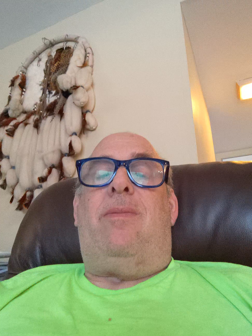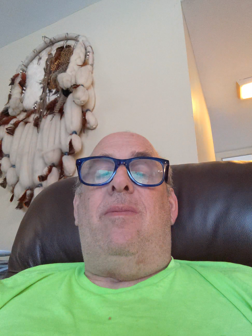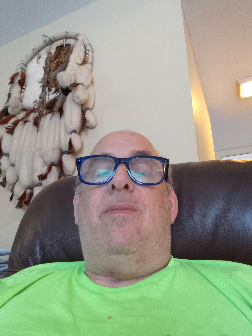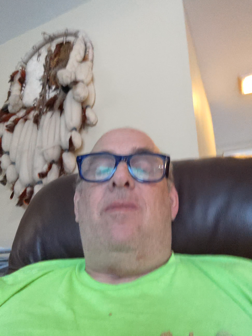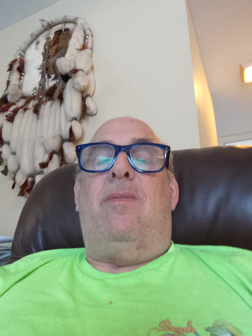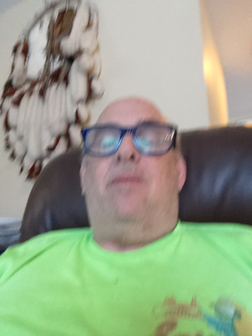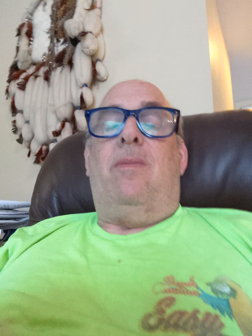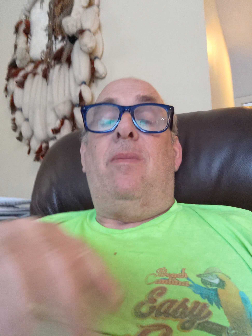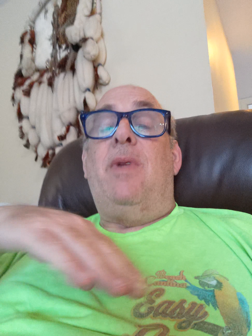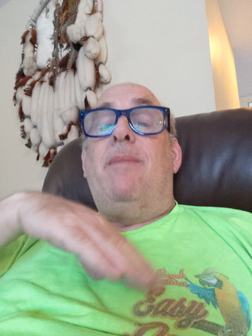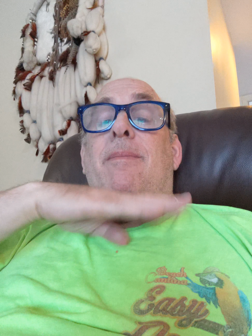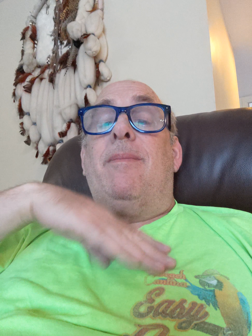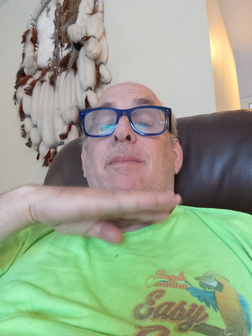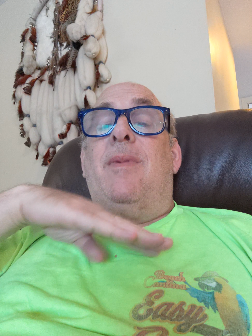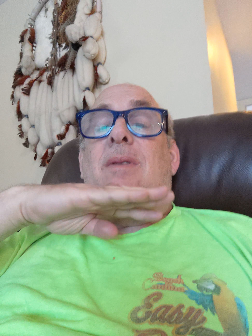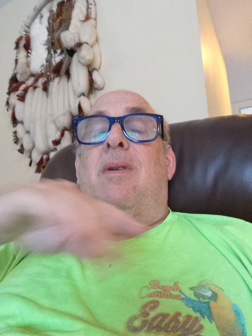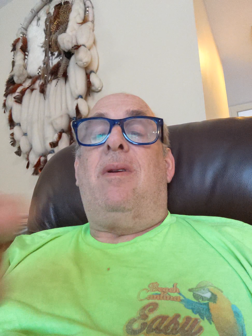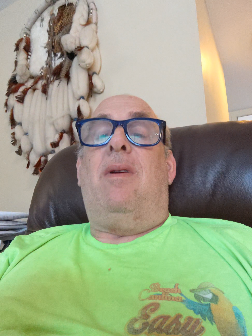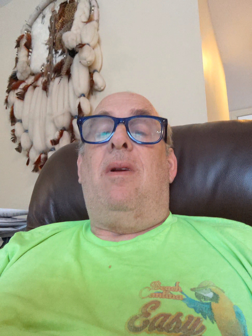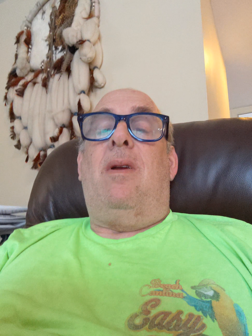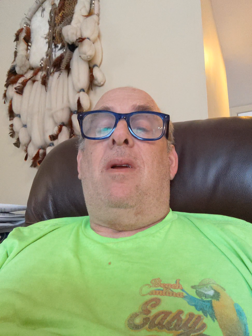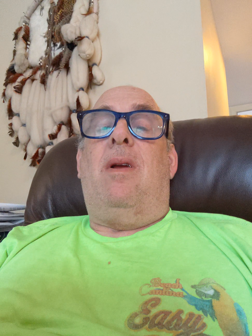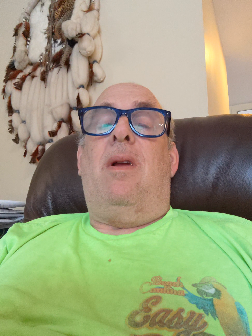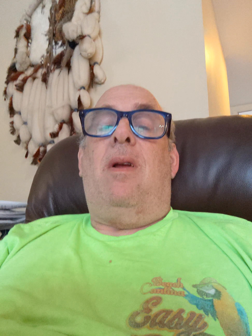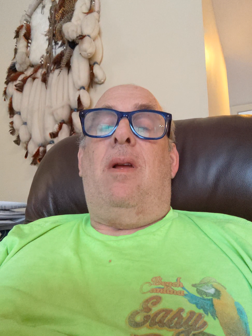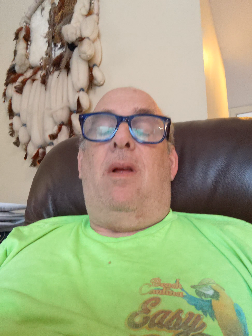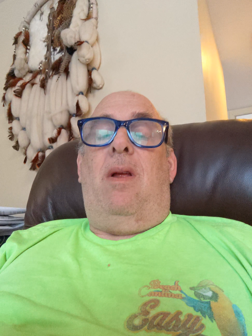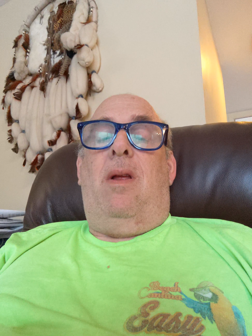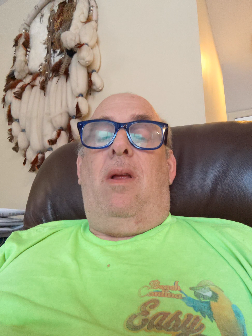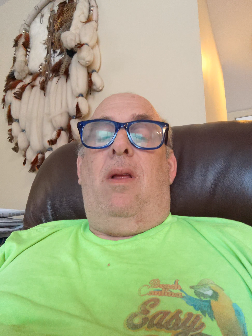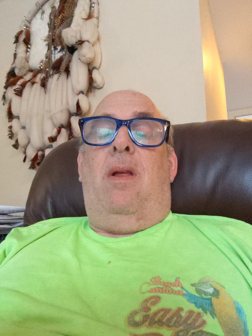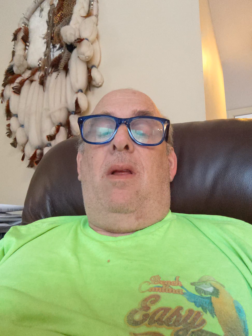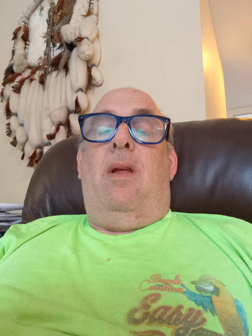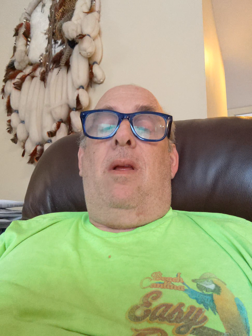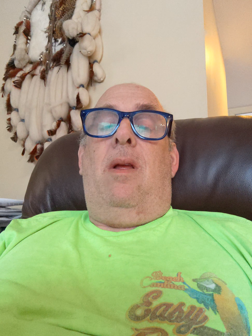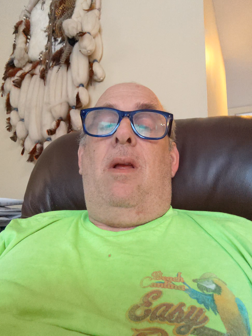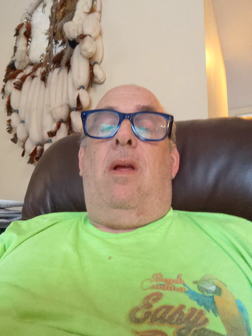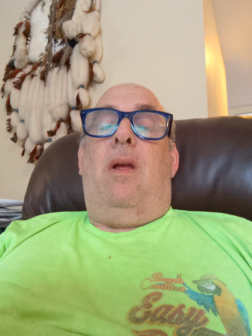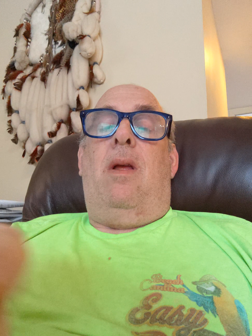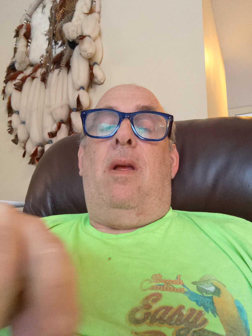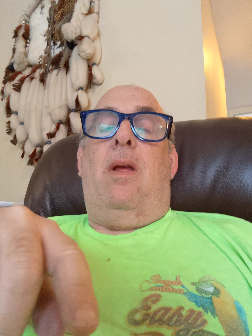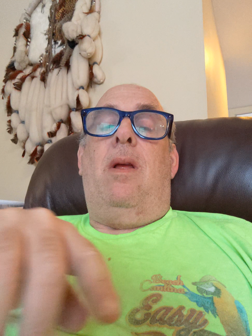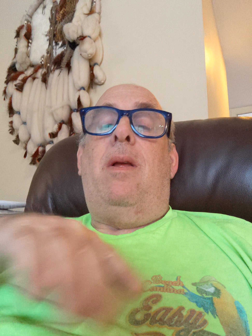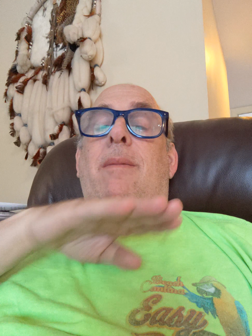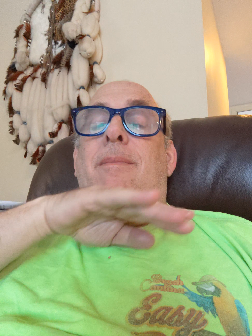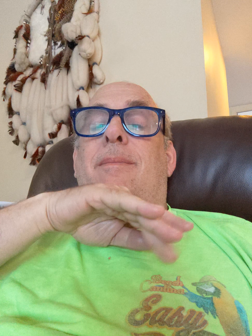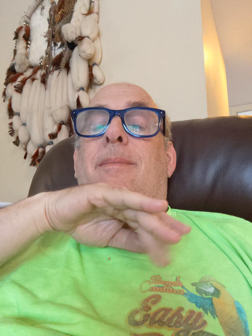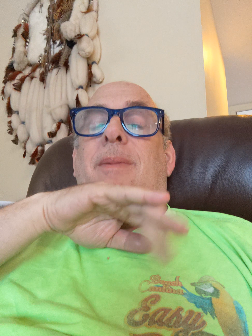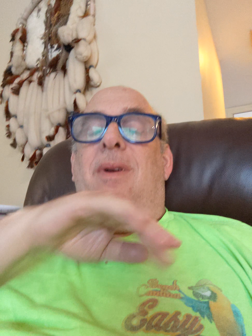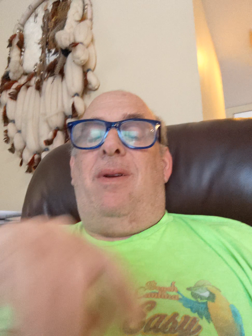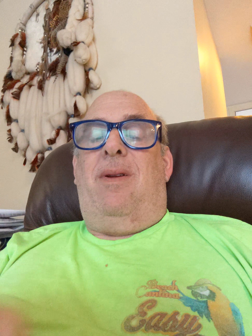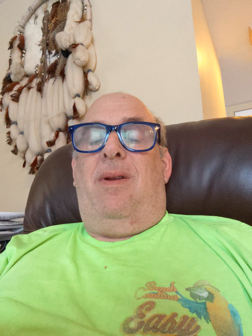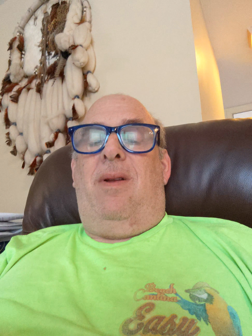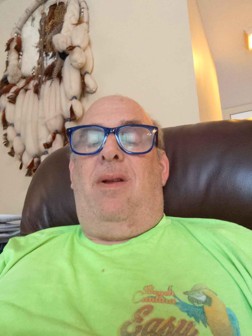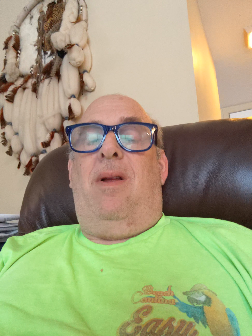pig